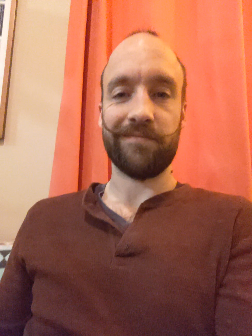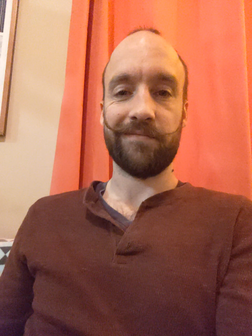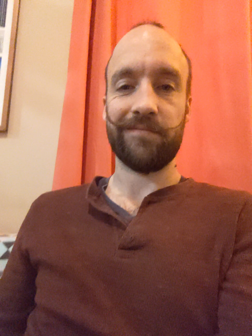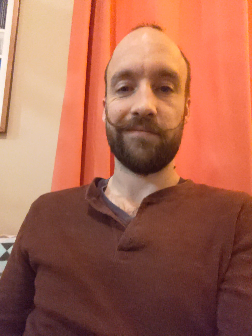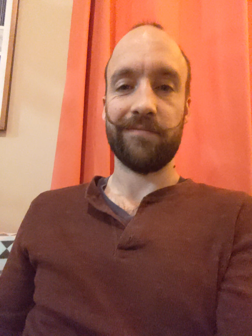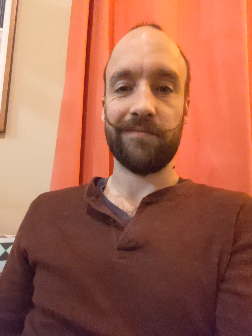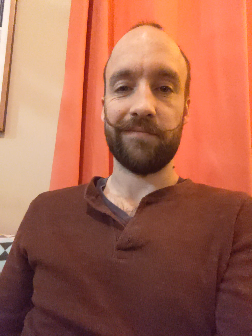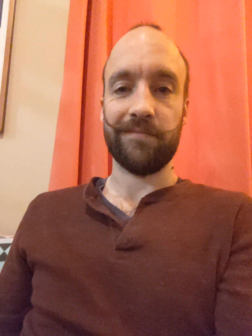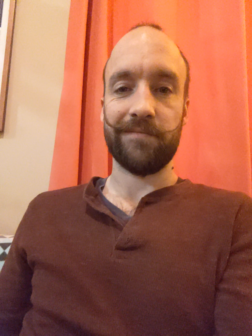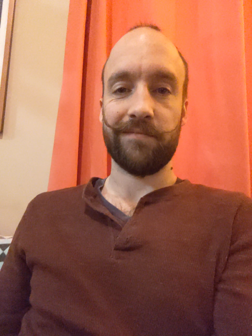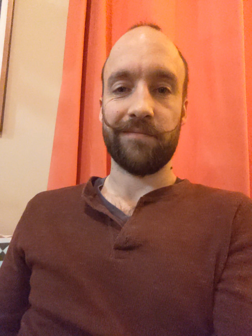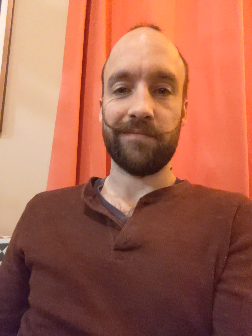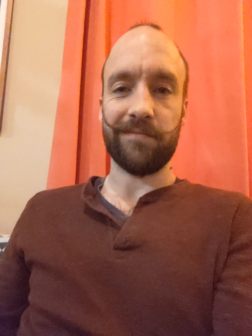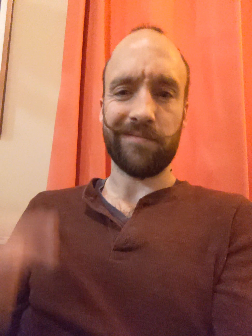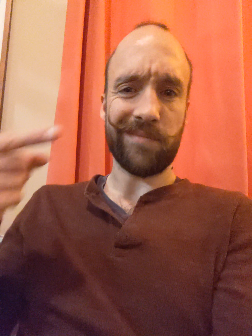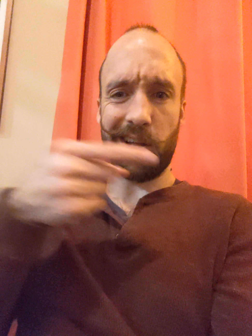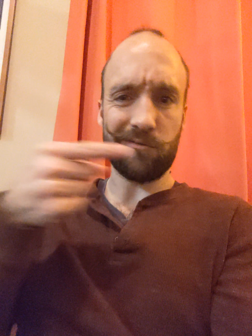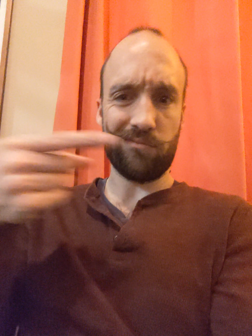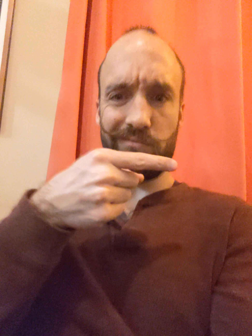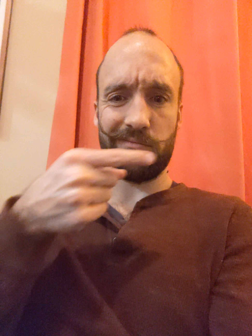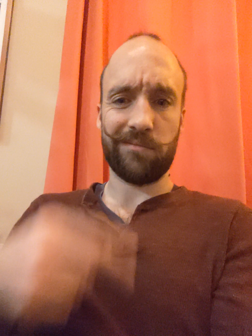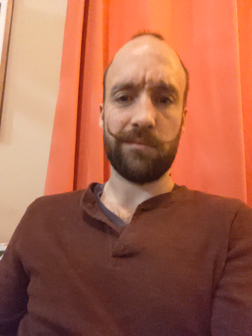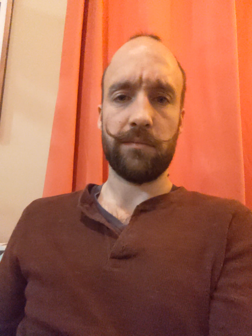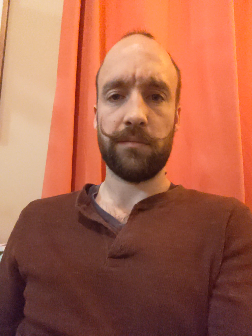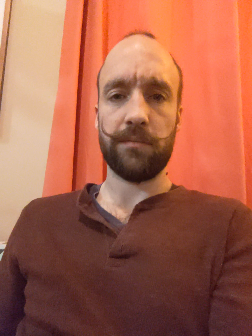owie